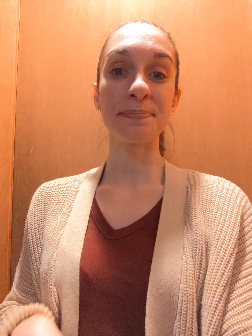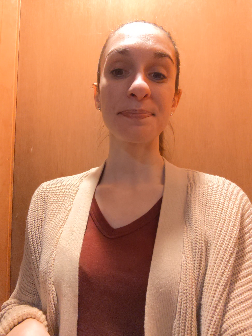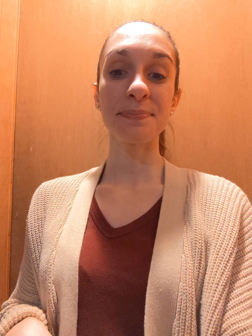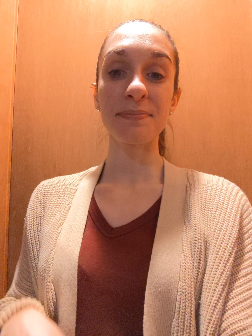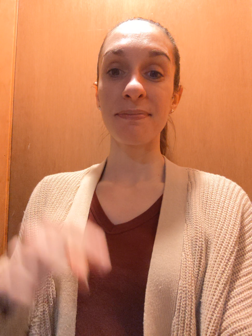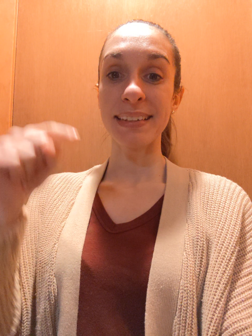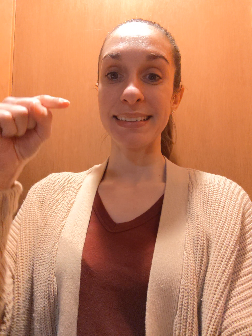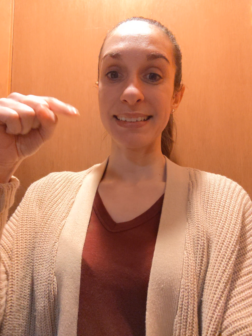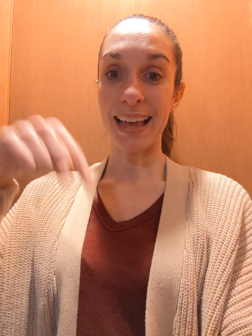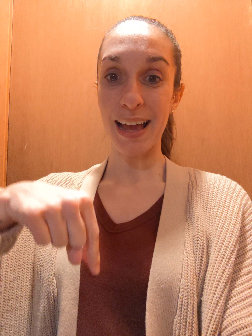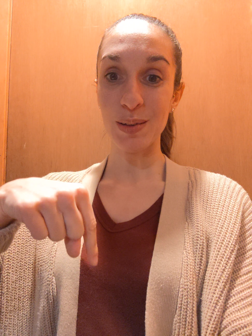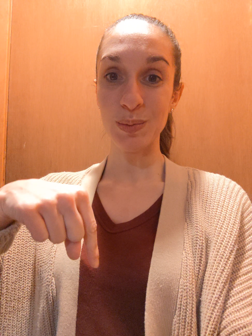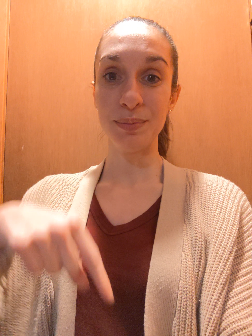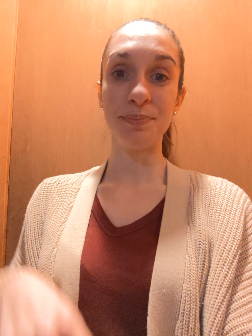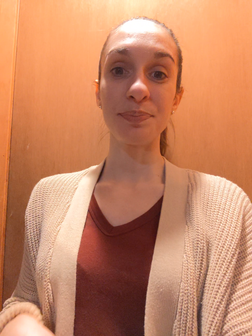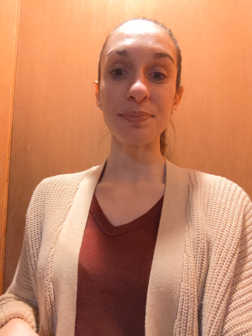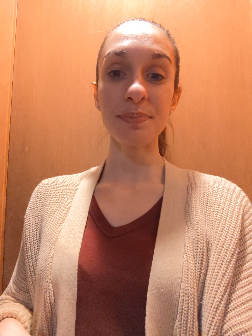down